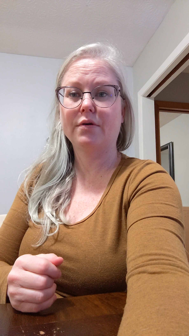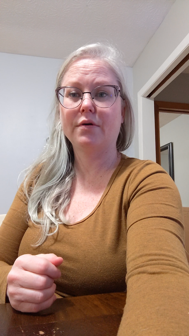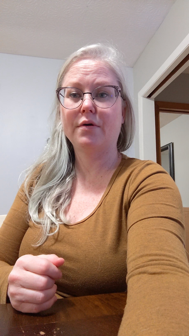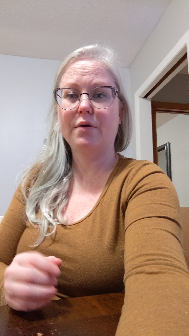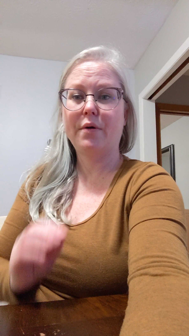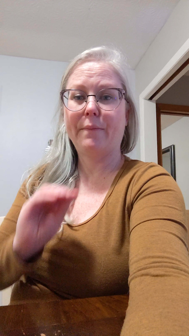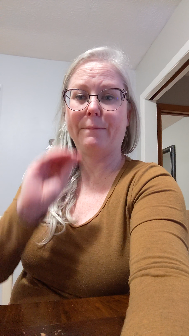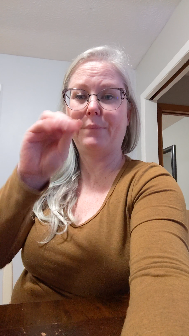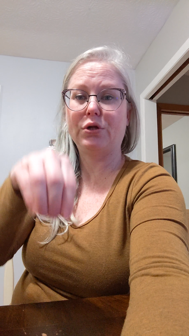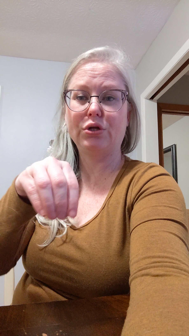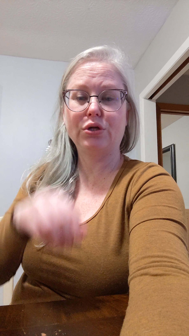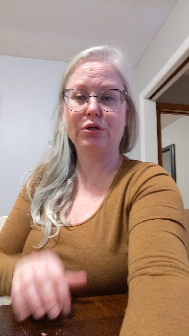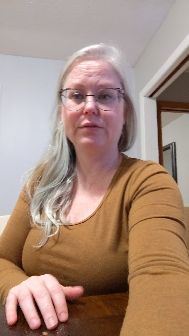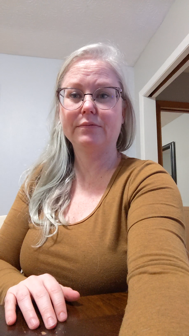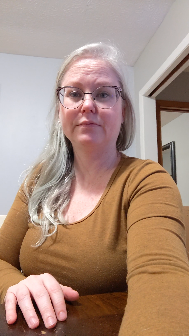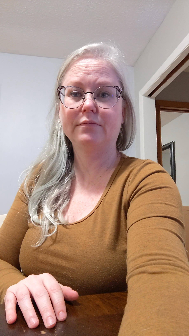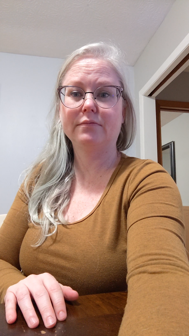put